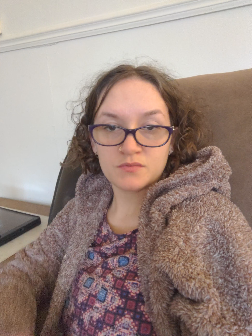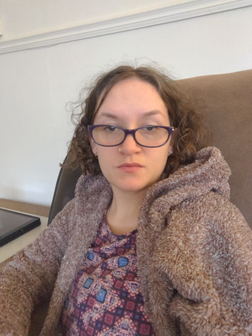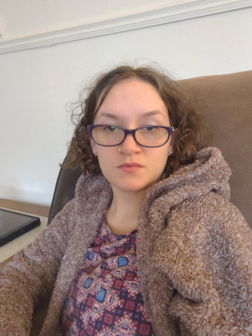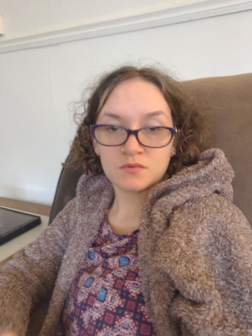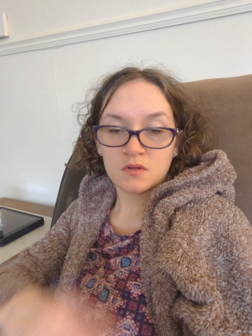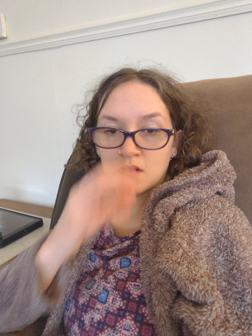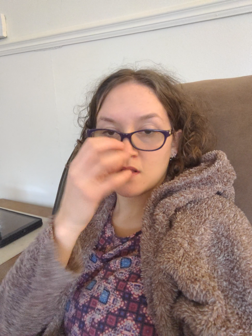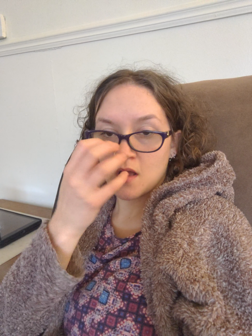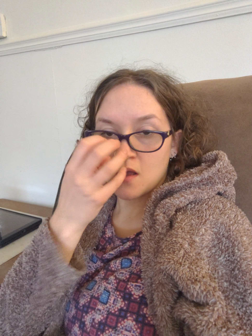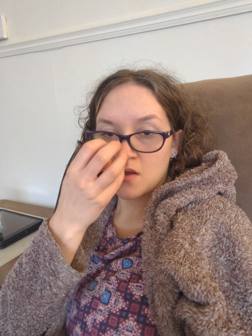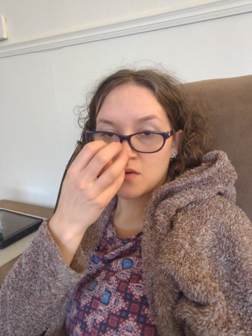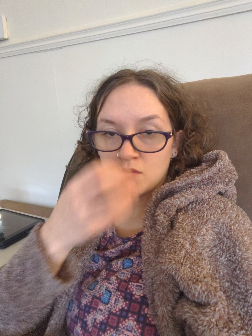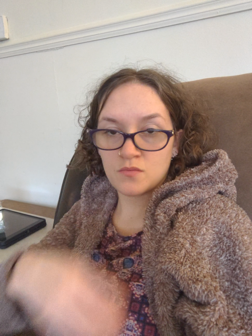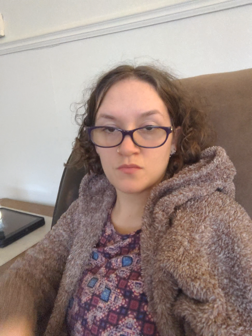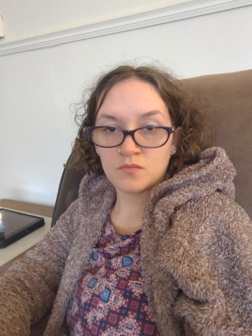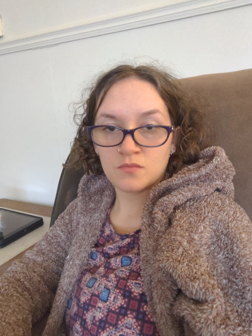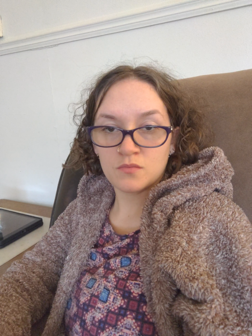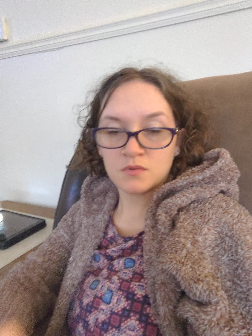clown